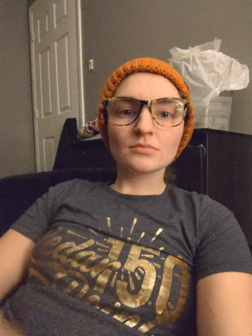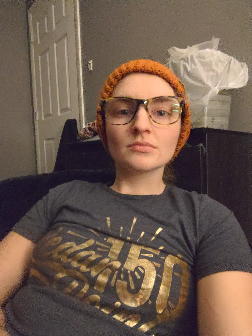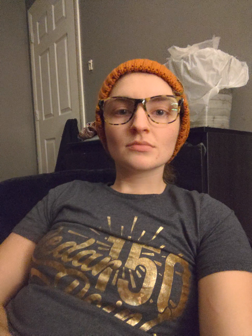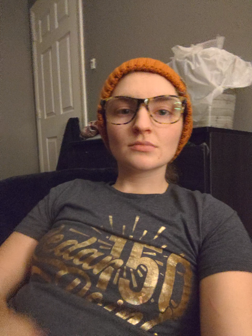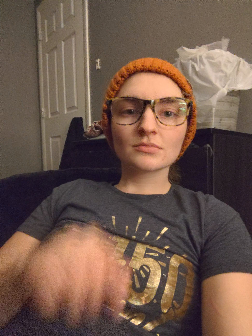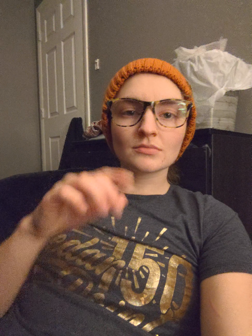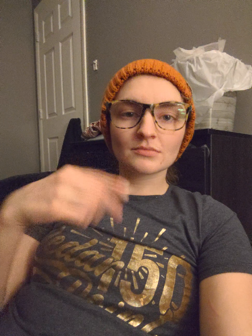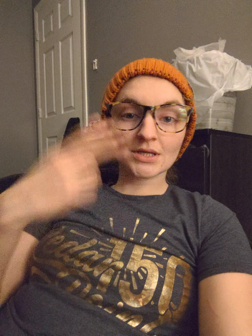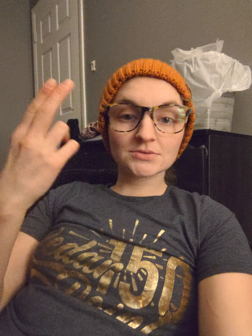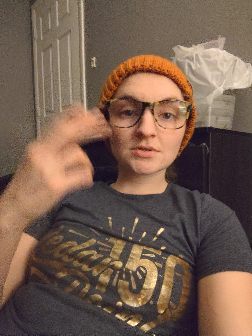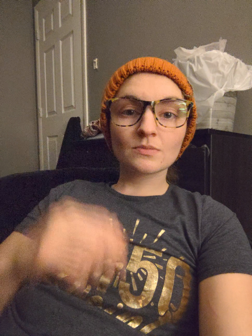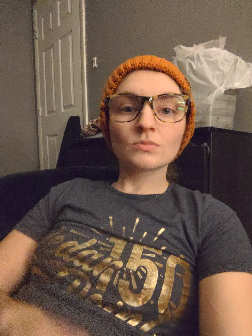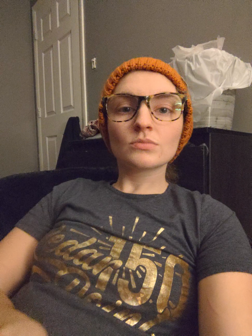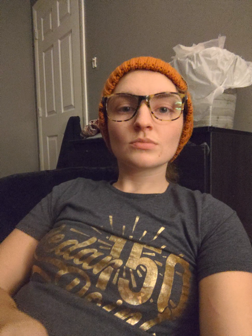high